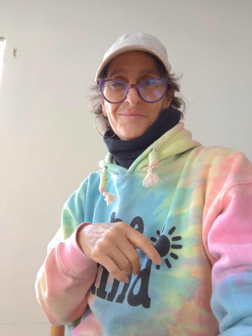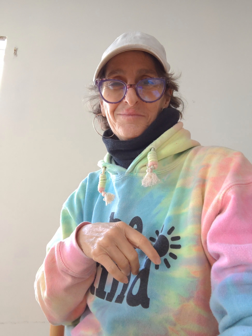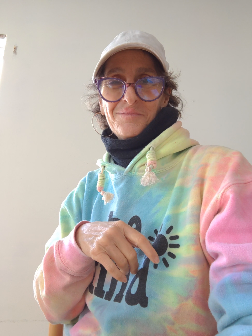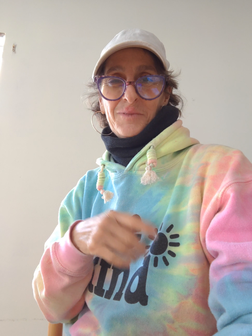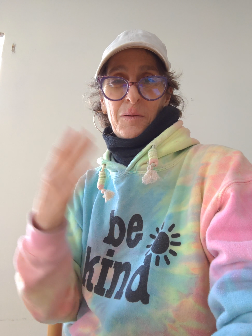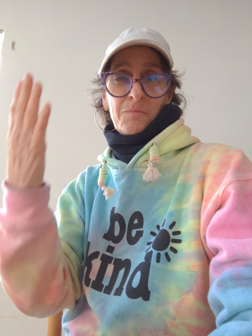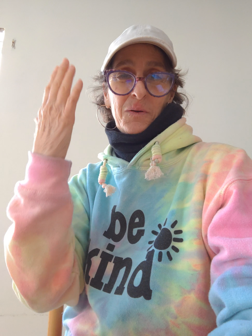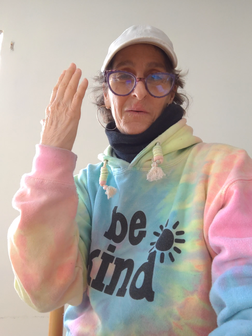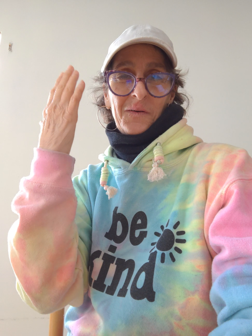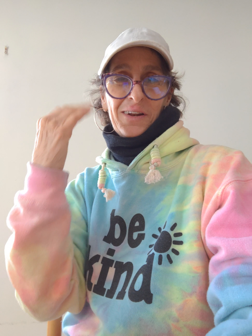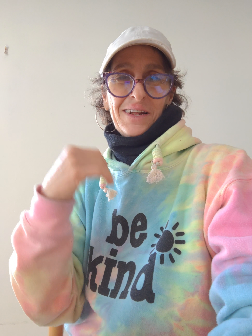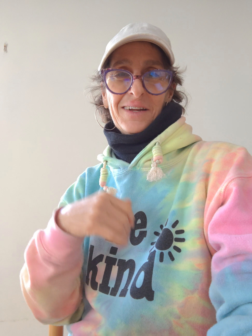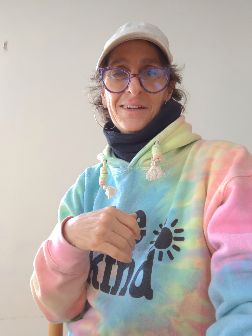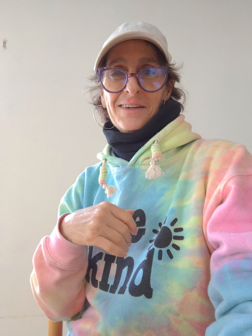morning